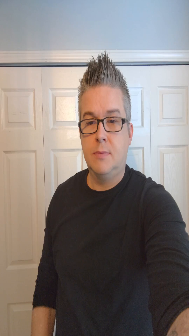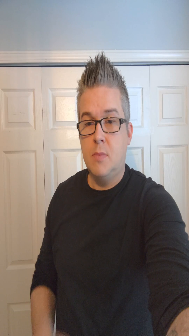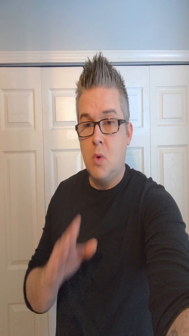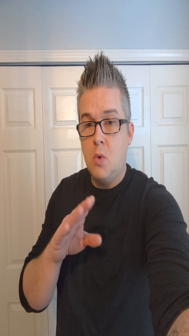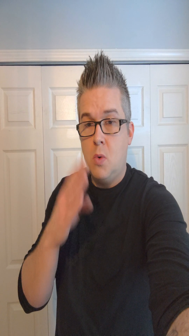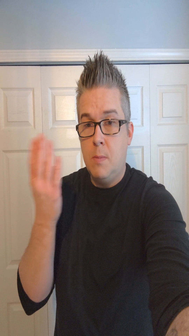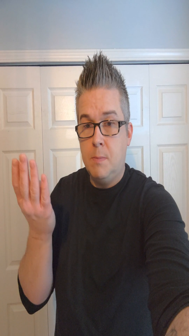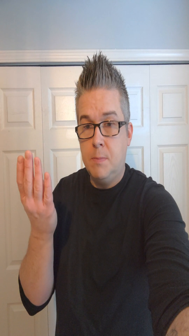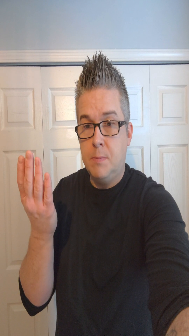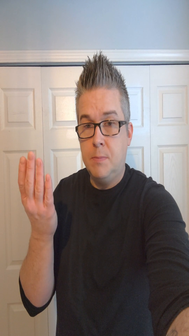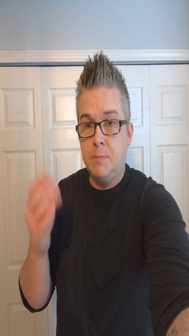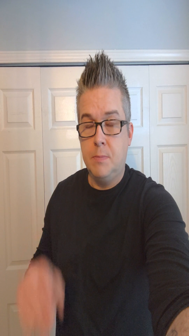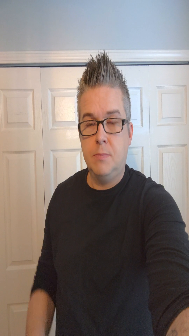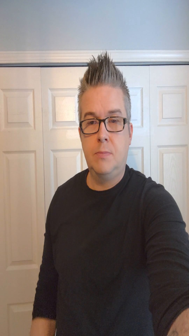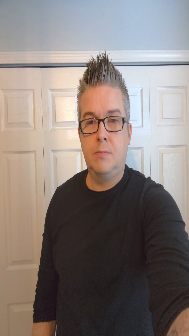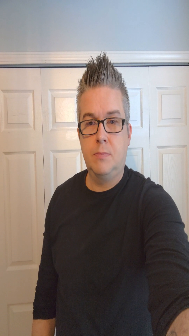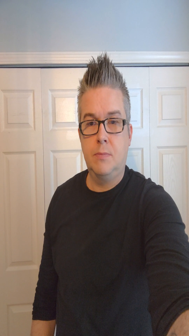open